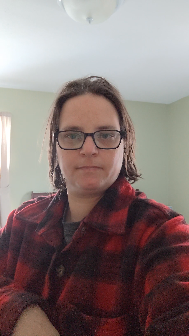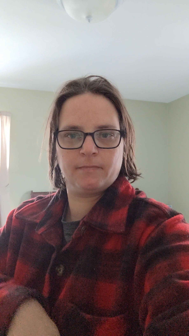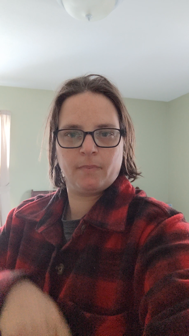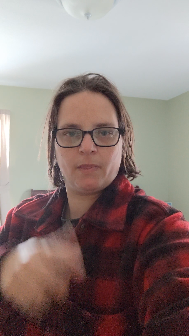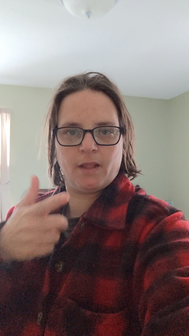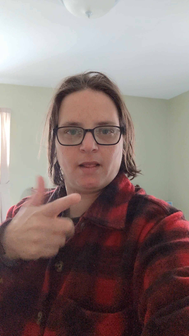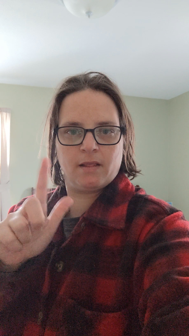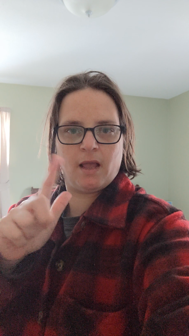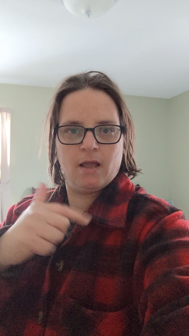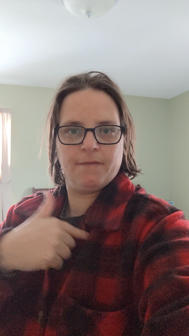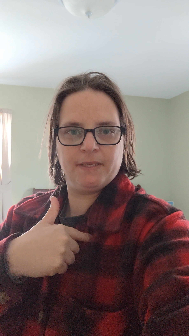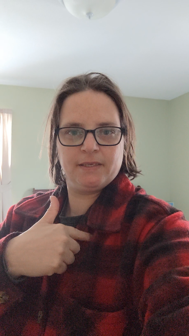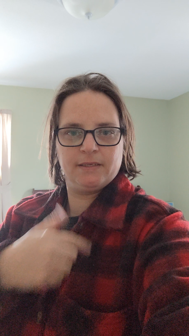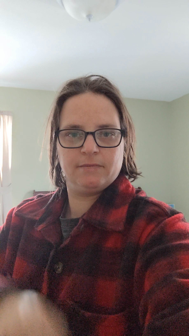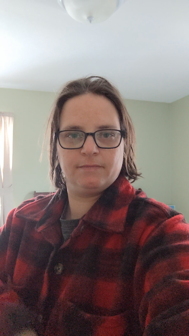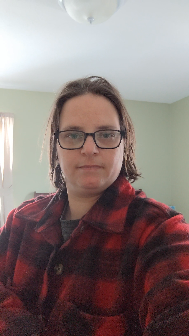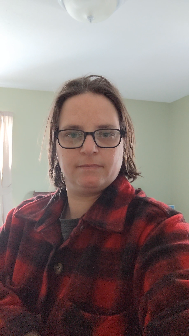let me